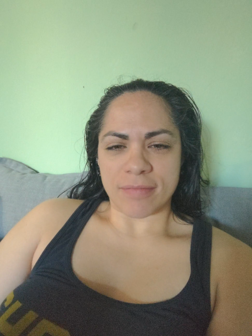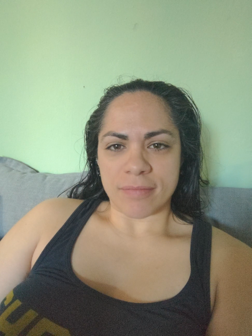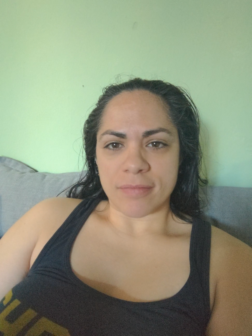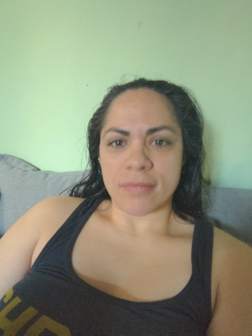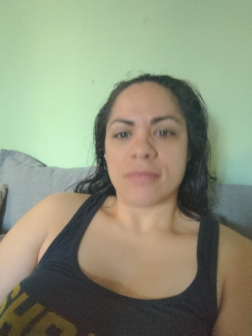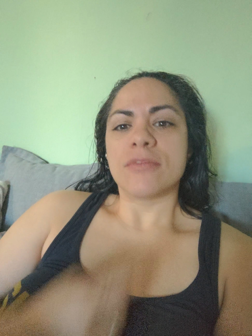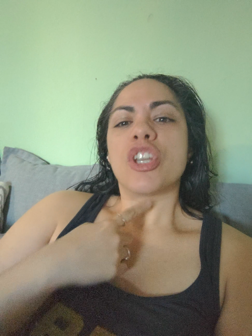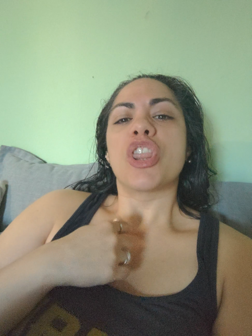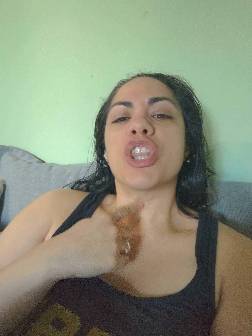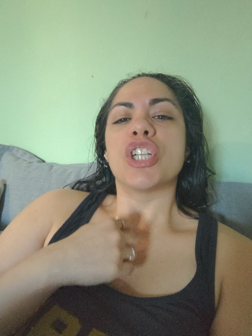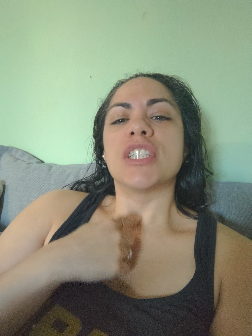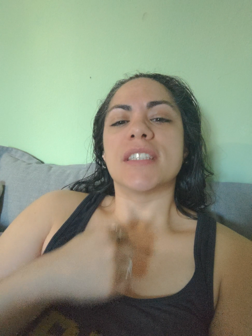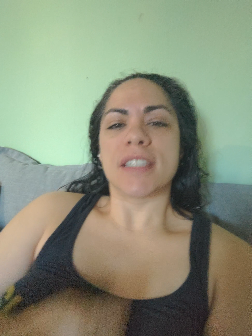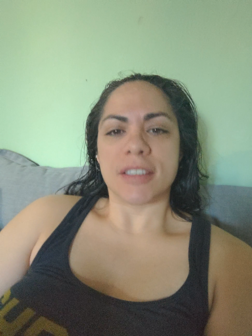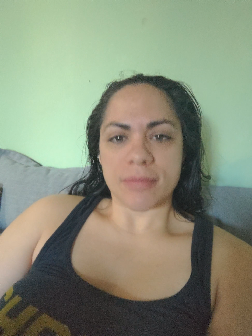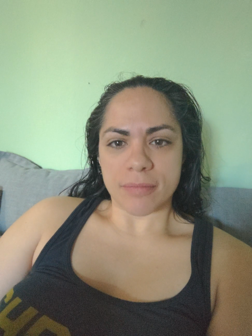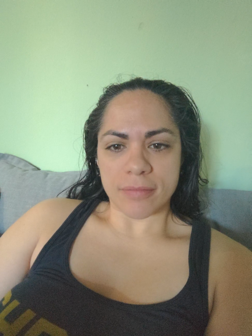thirsty